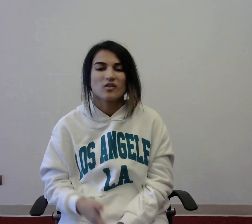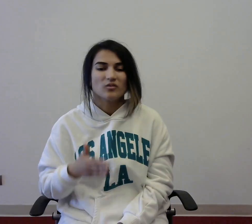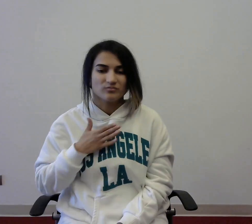mən